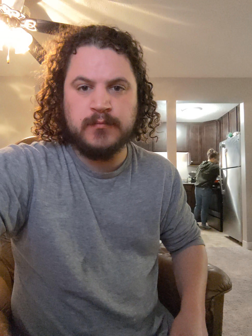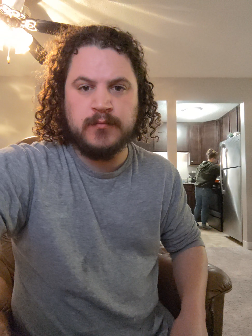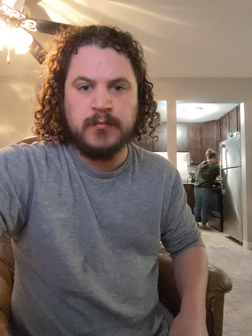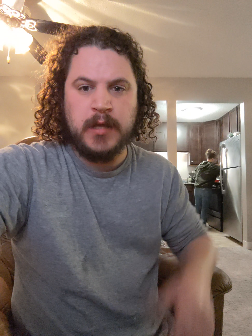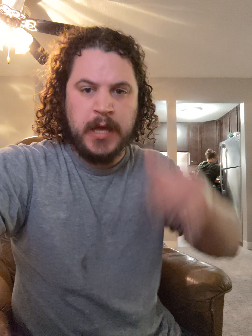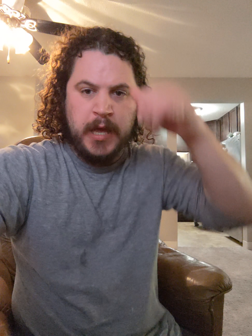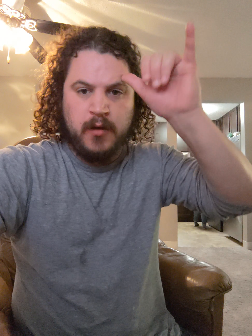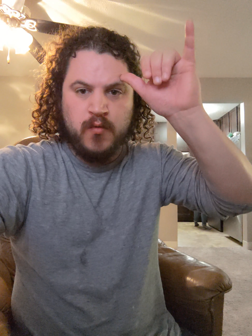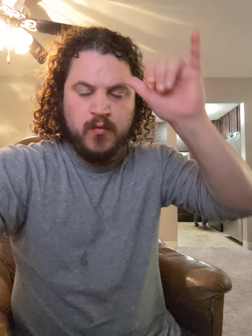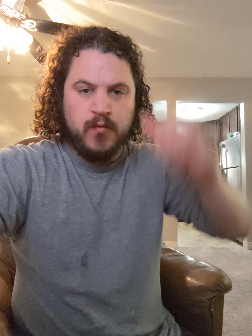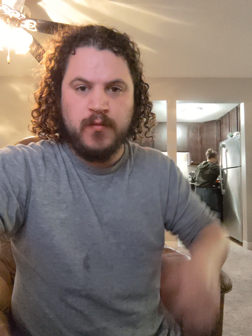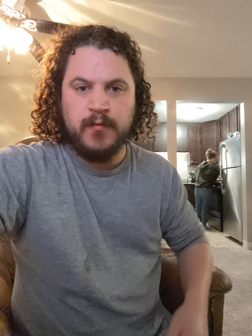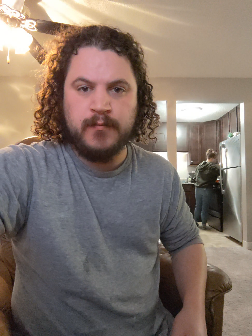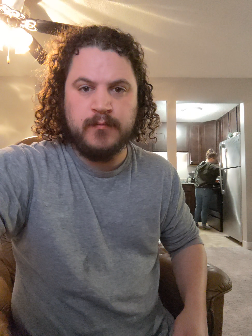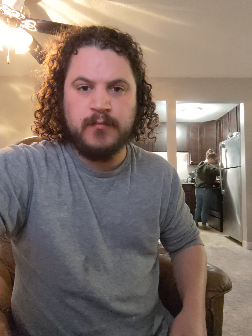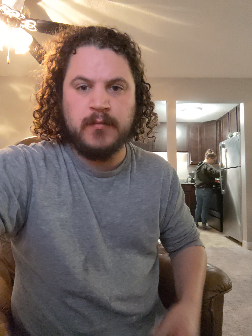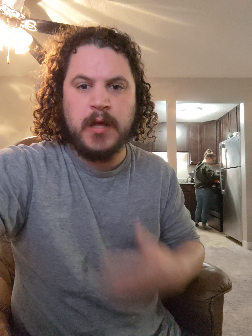cow